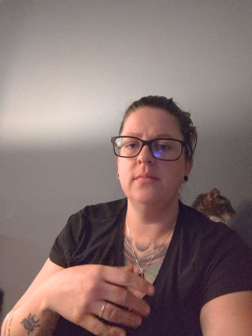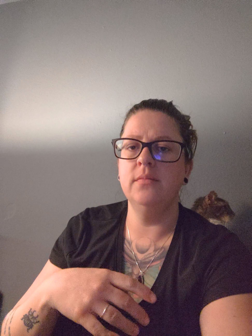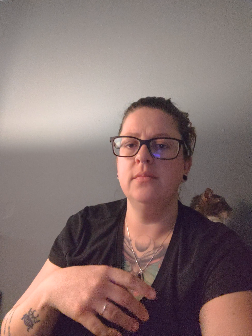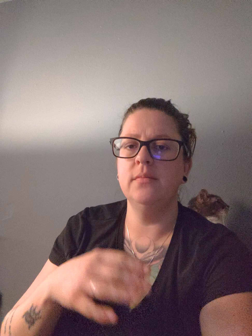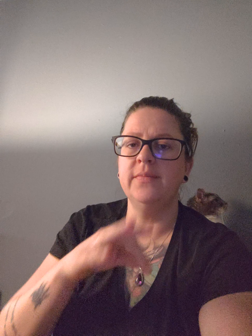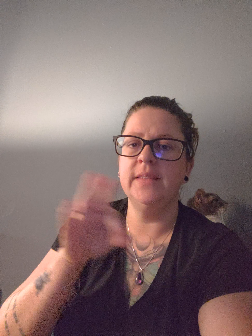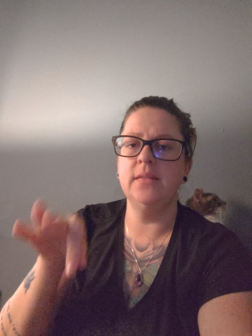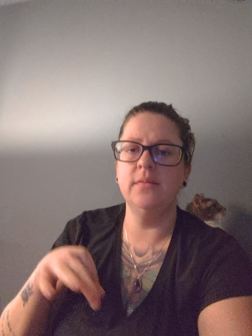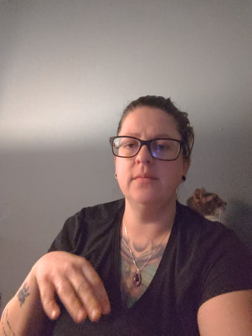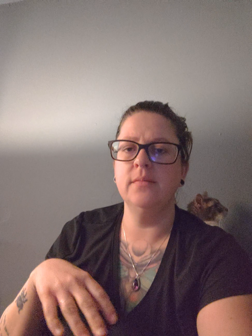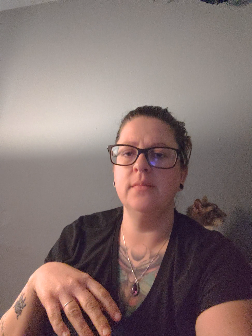feet